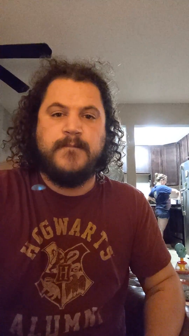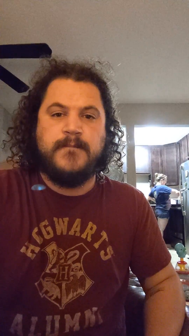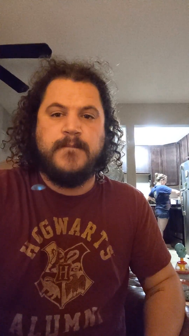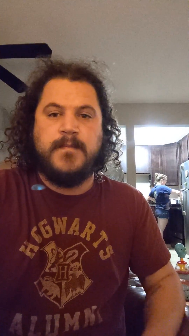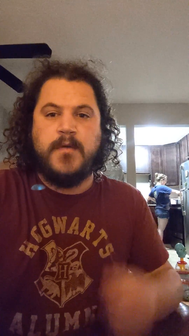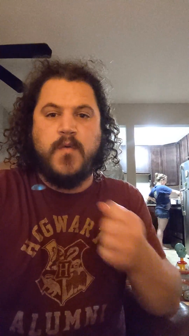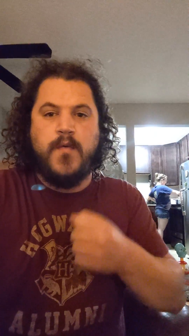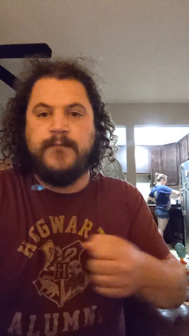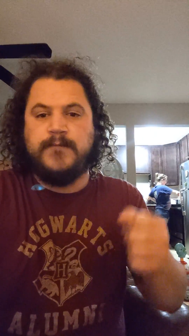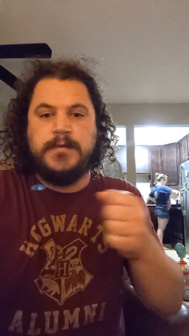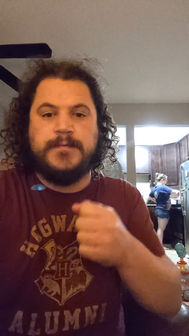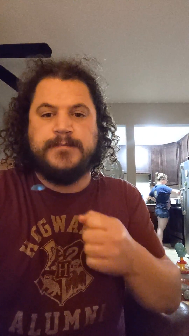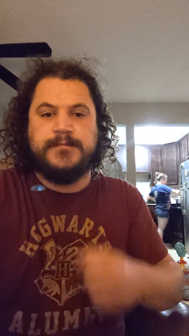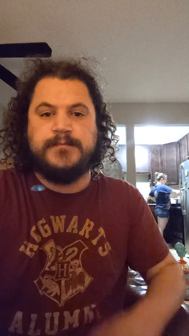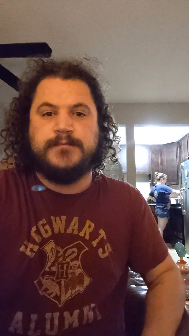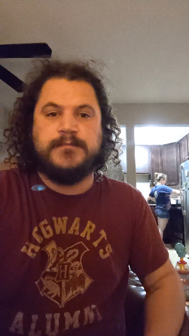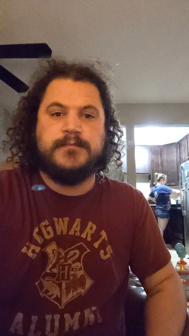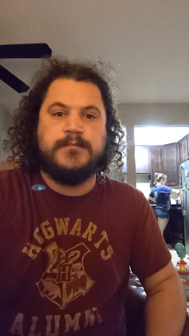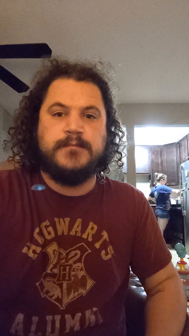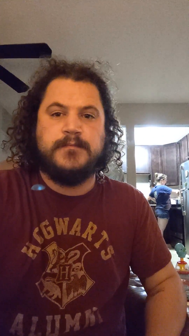coffee